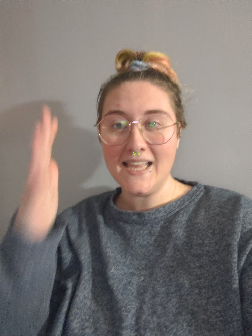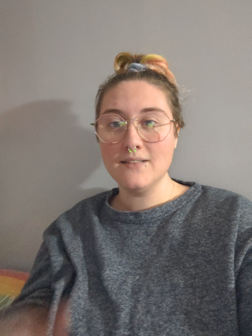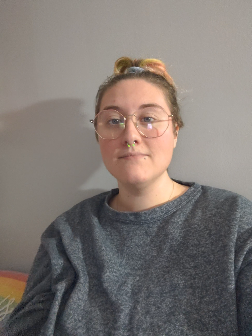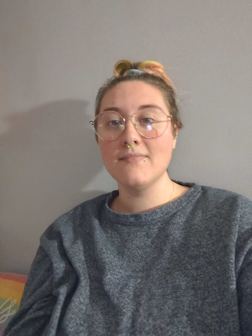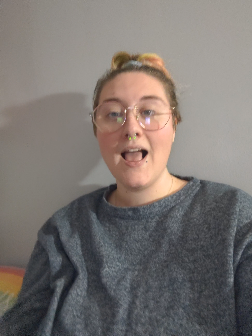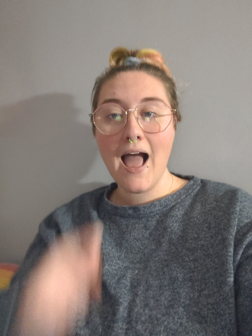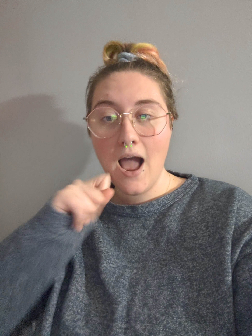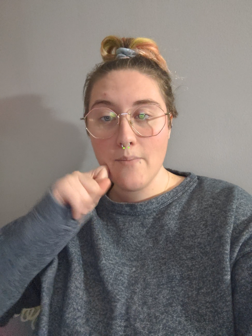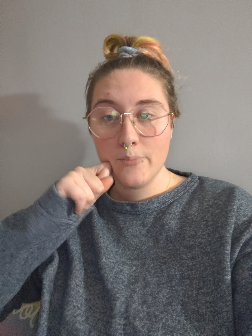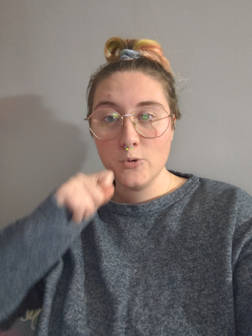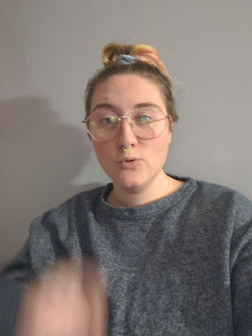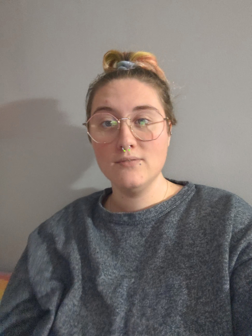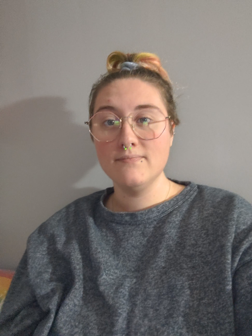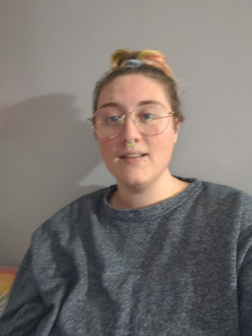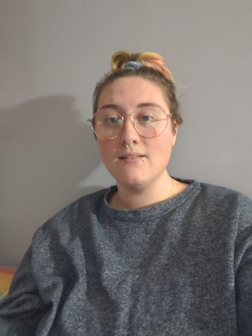apple